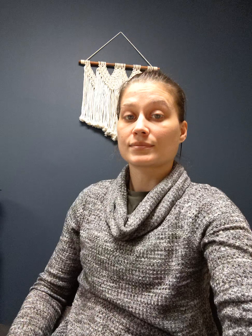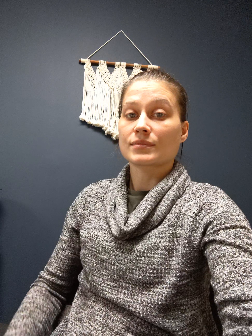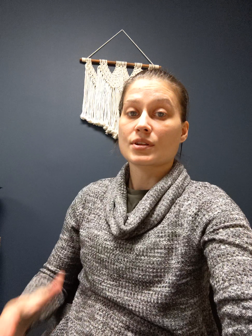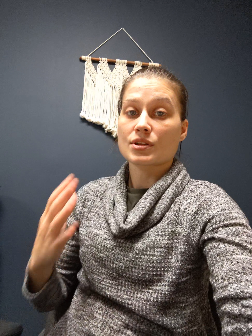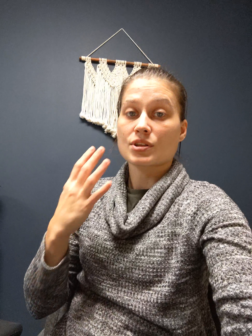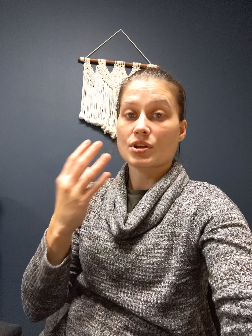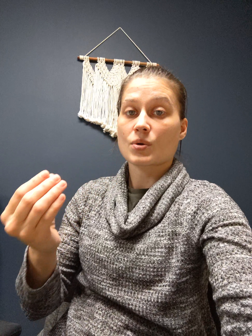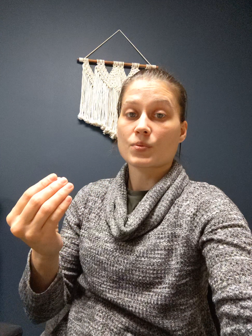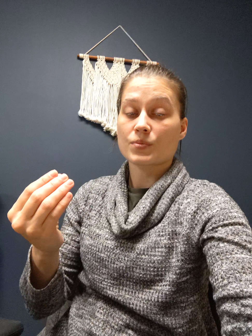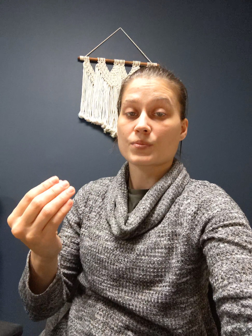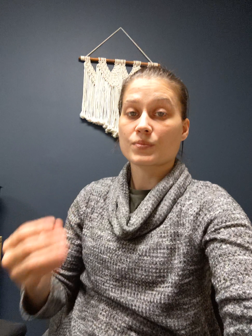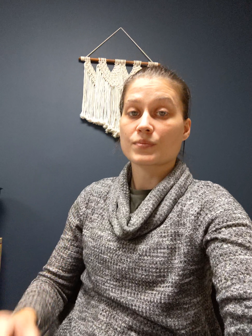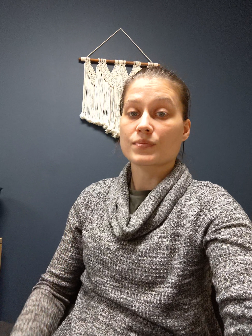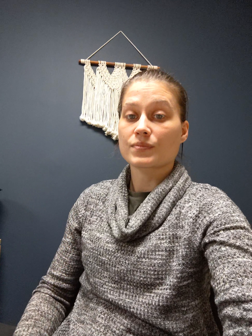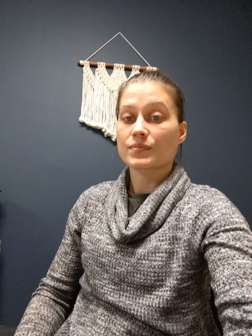go